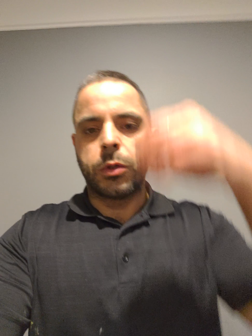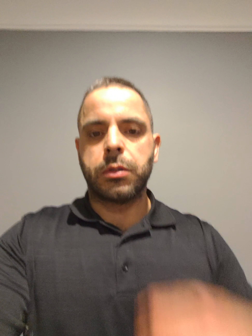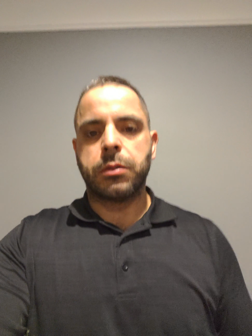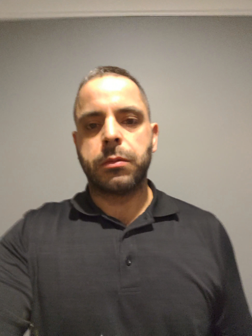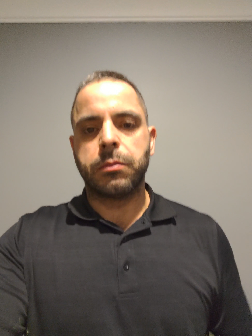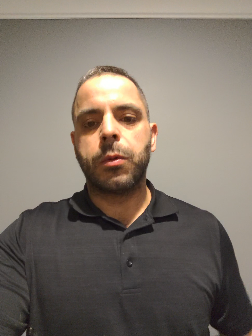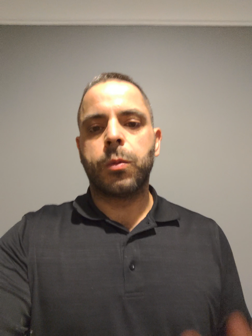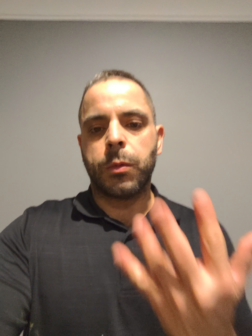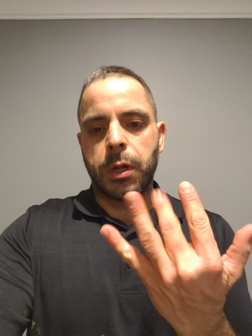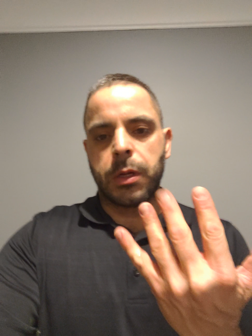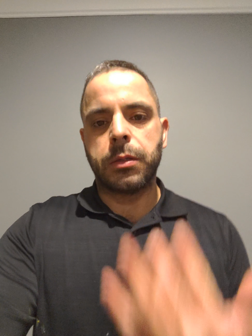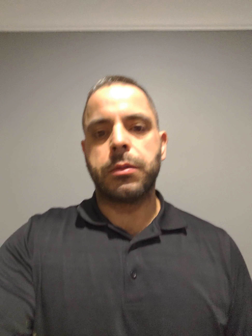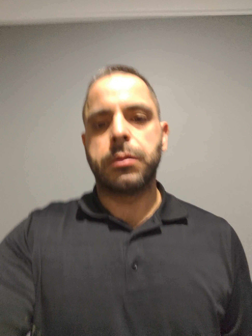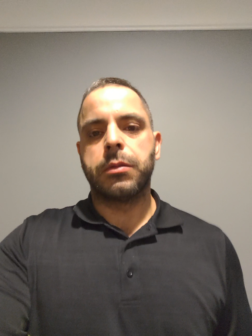wait